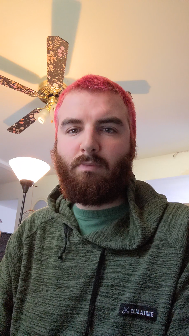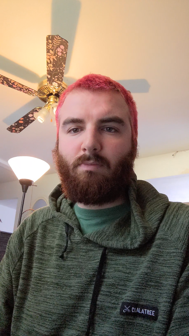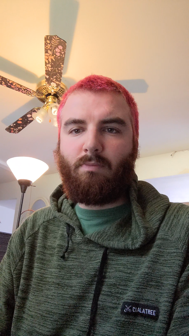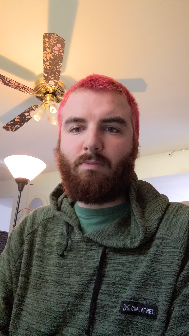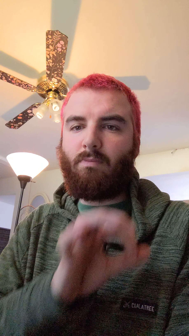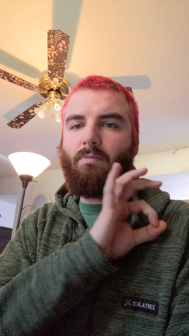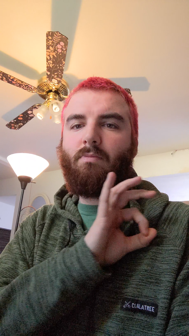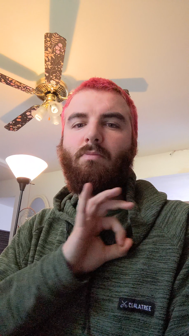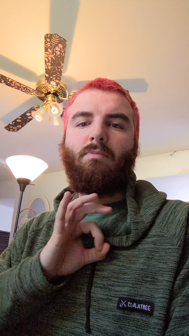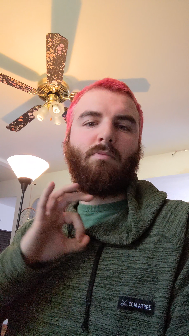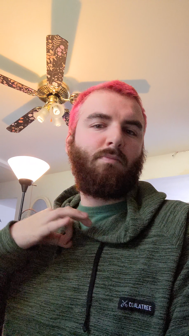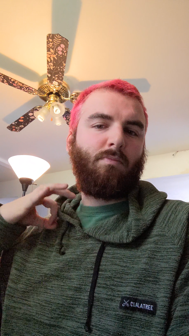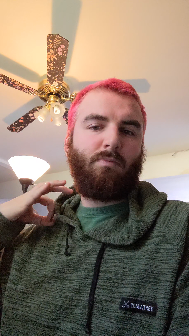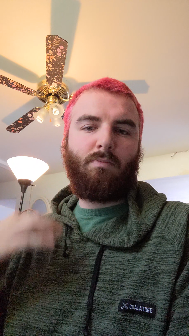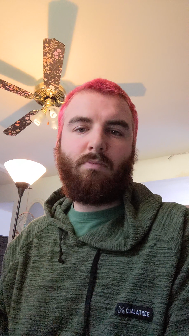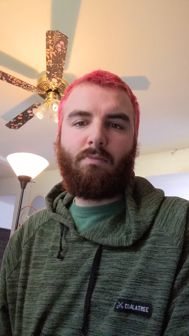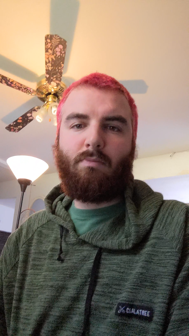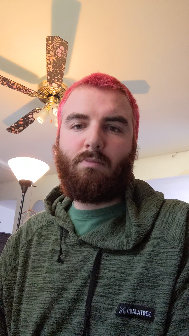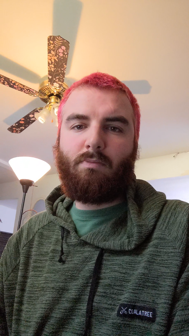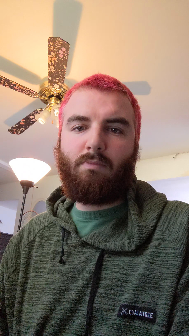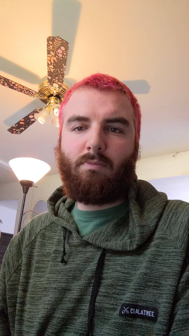beads